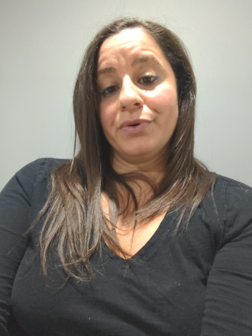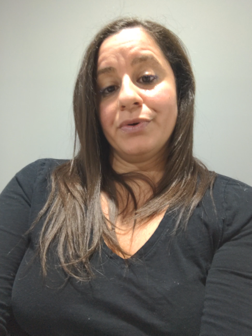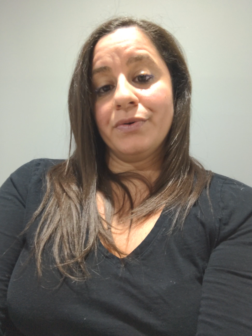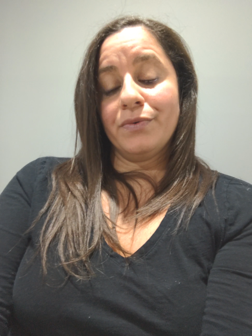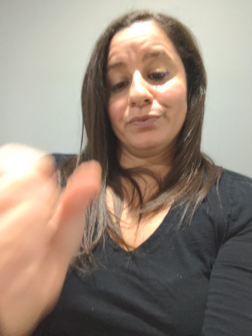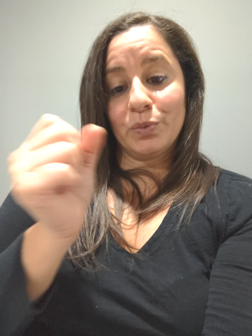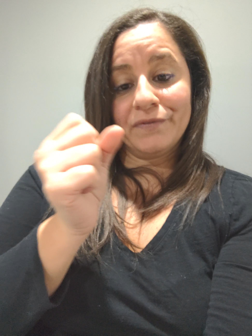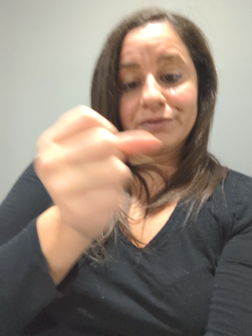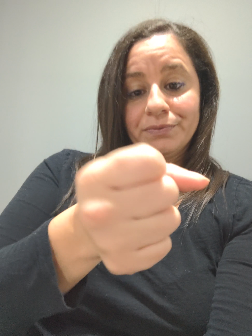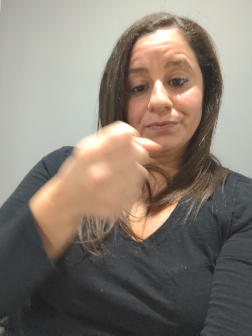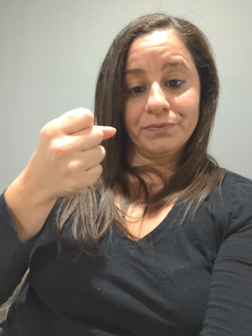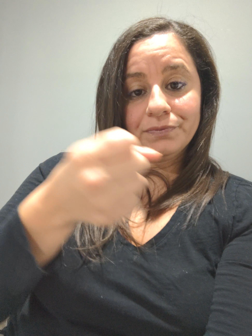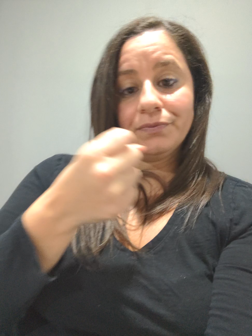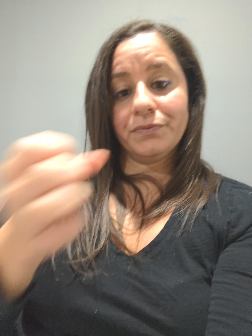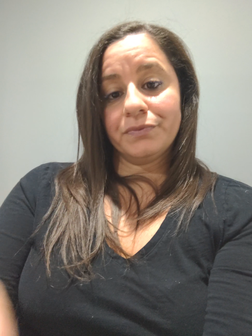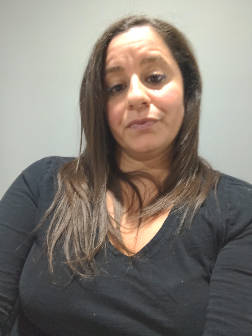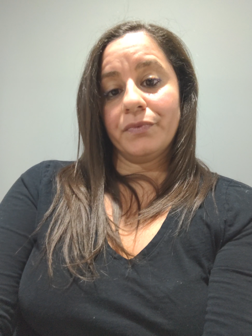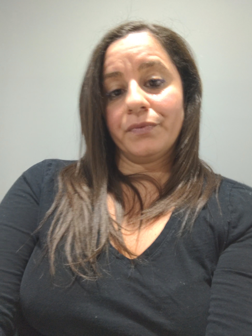refrigerator